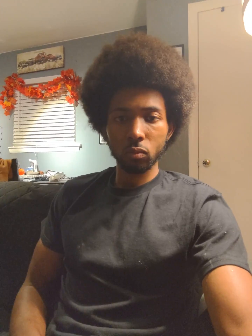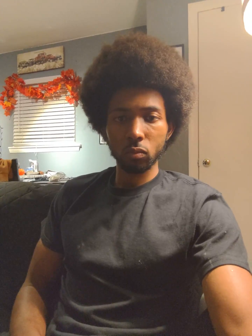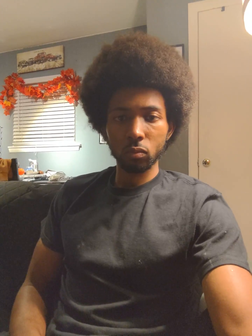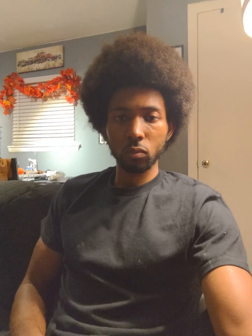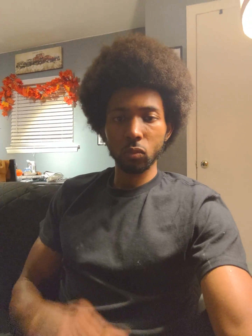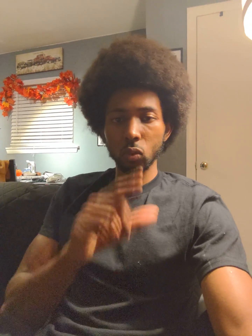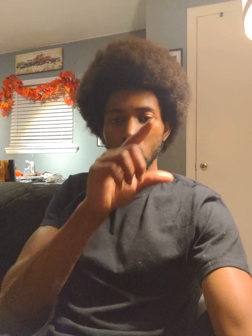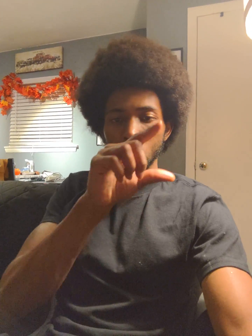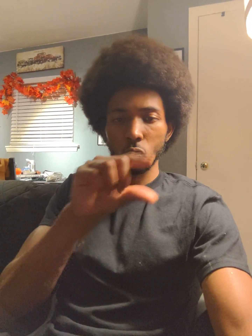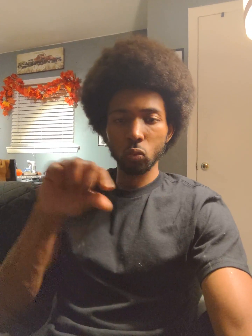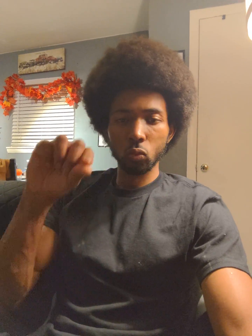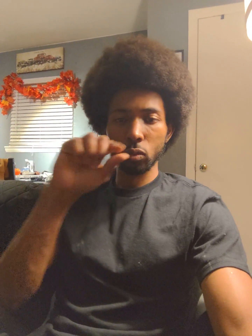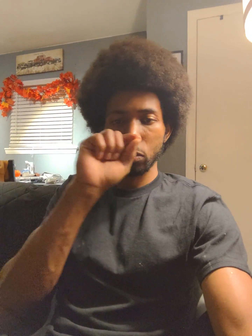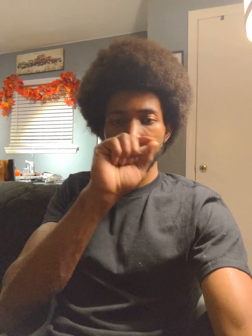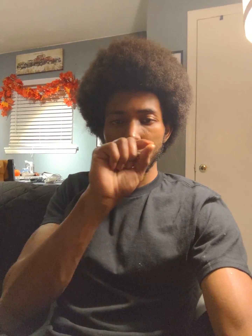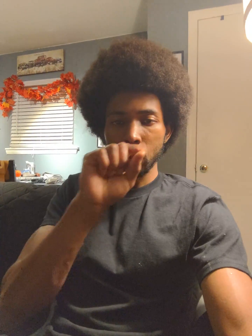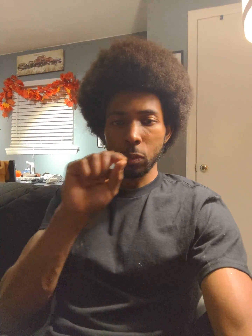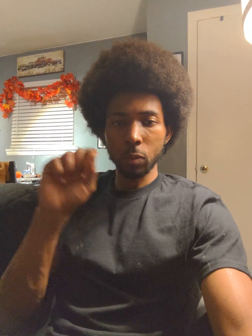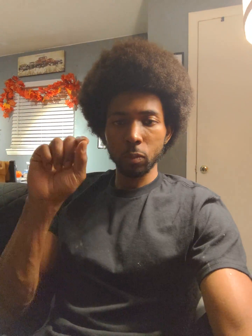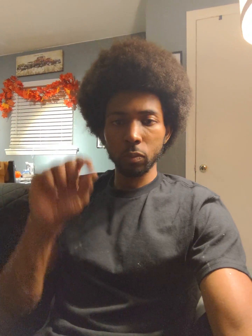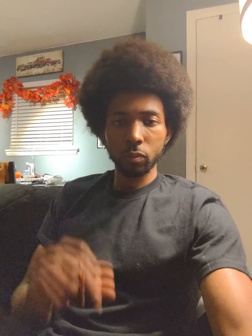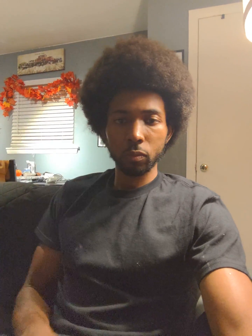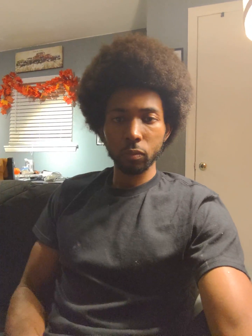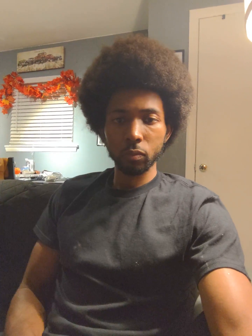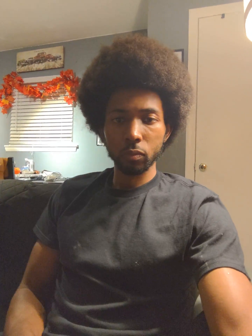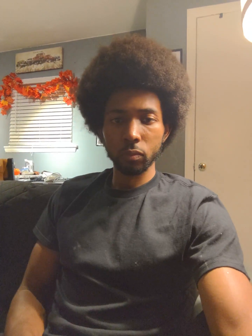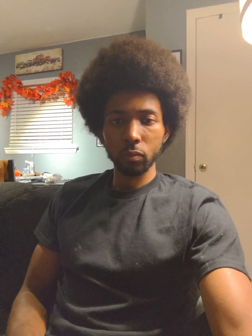peas